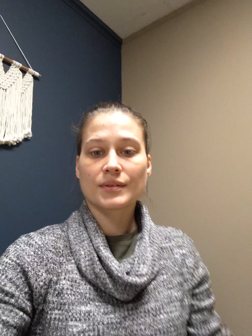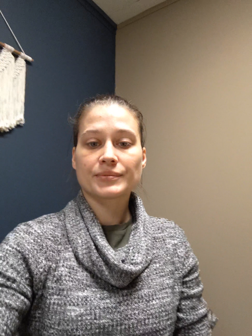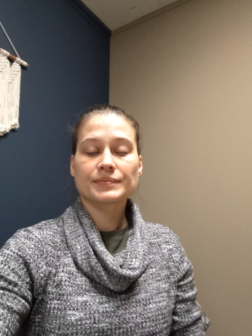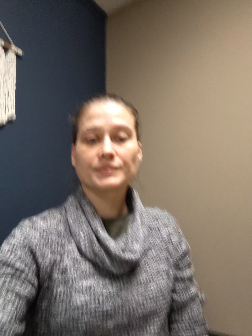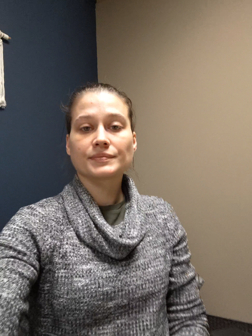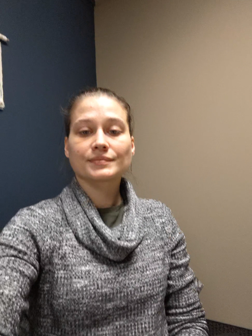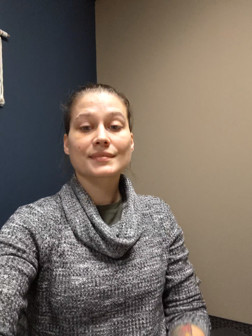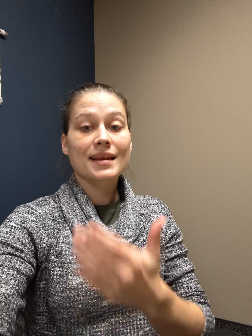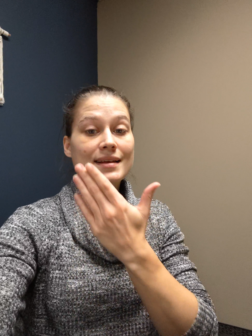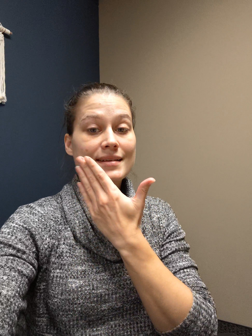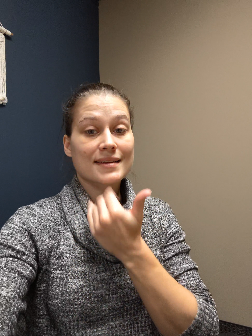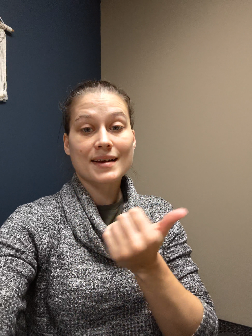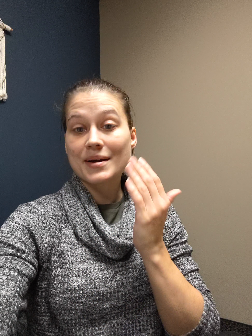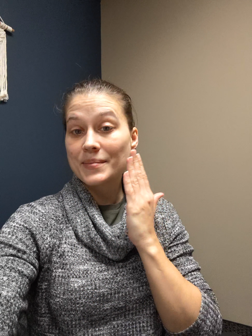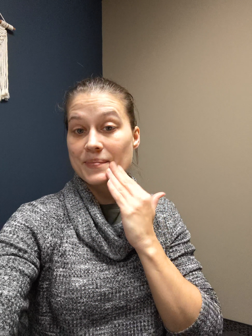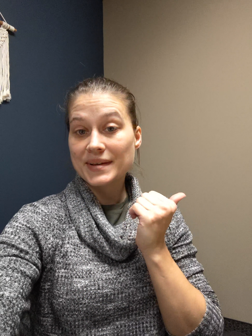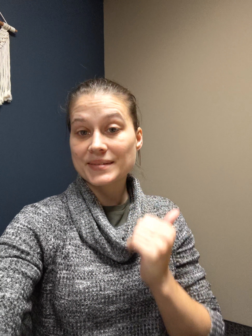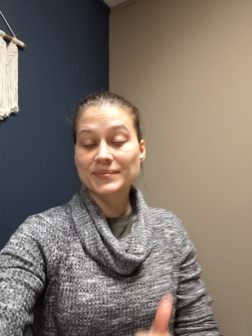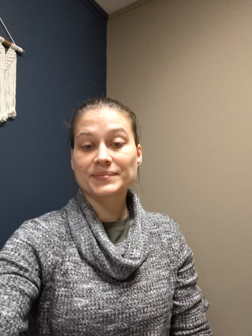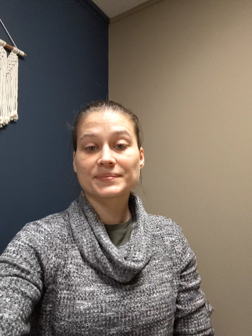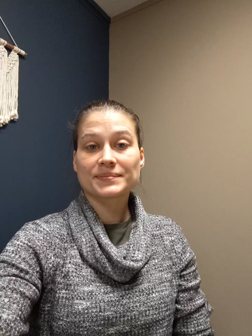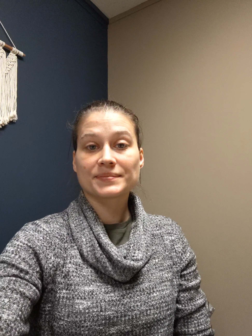napkin